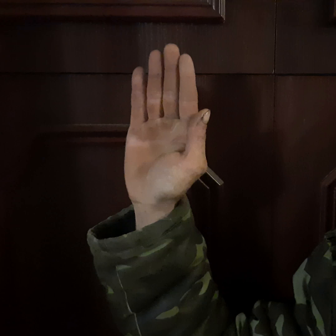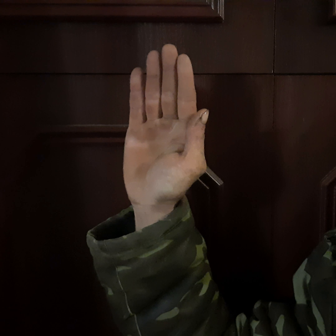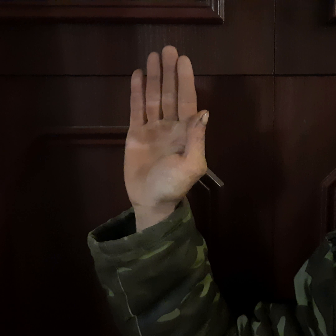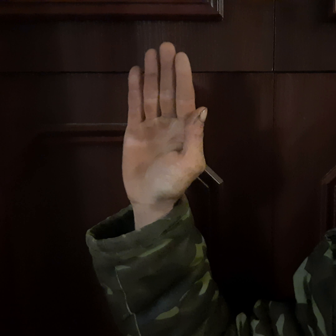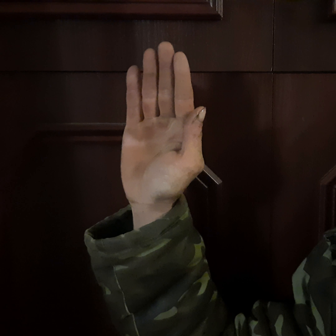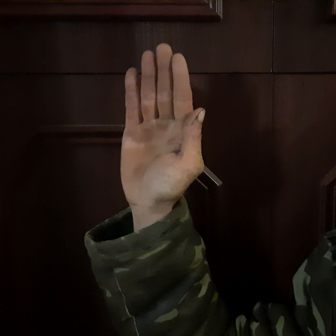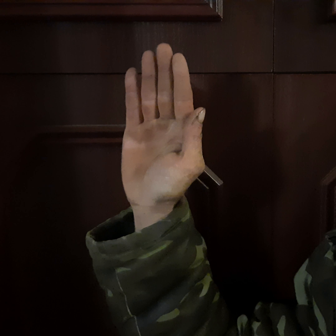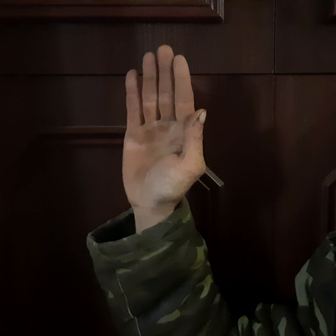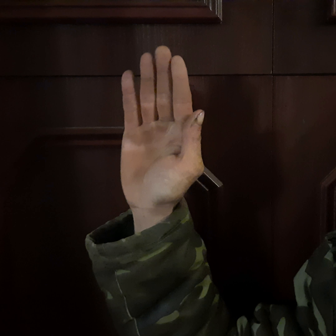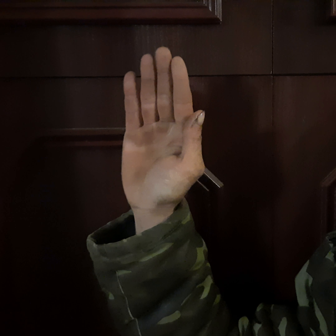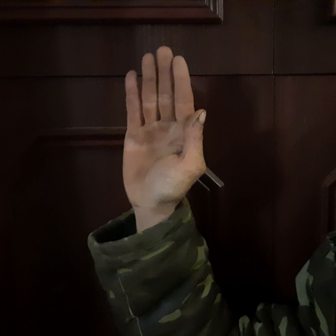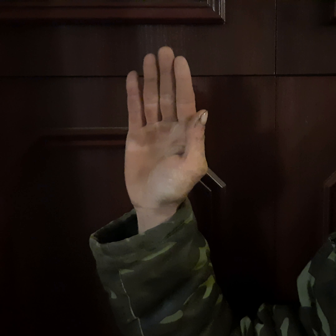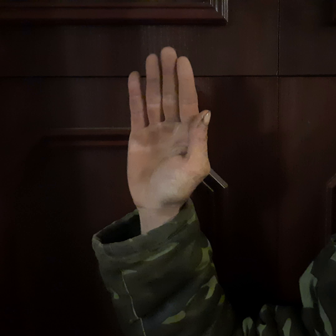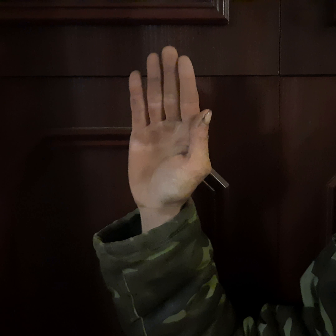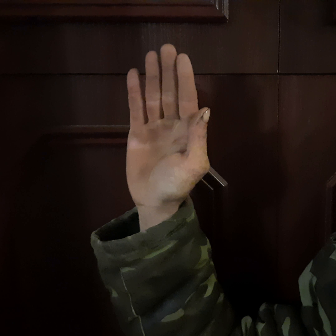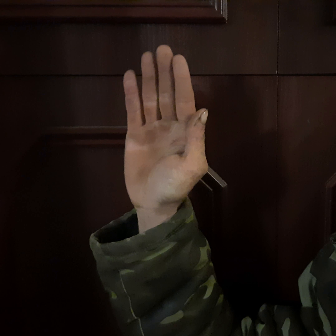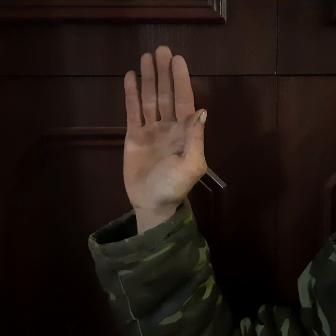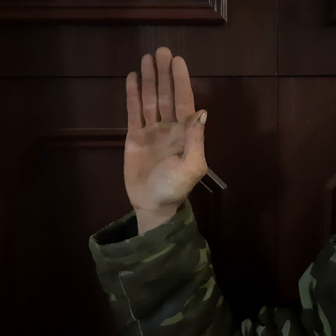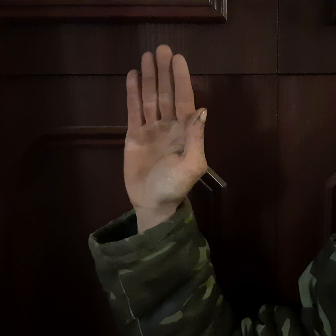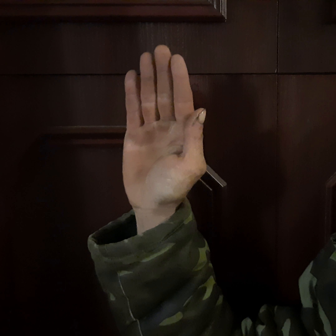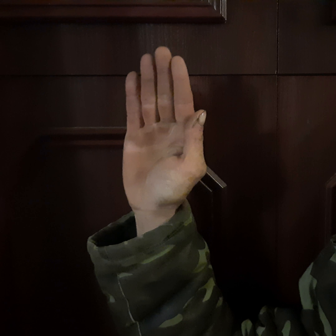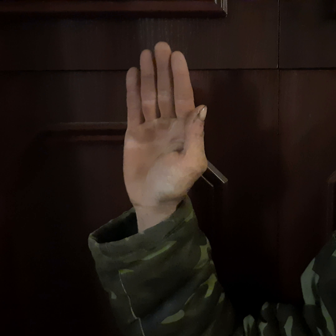В